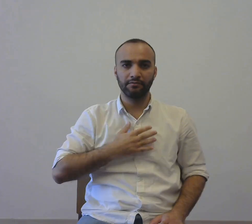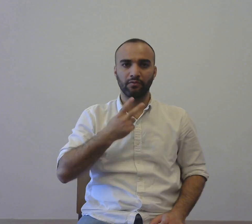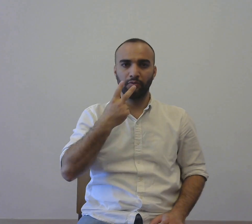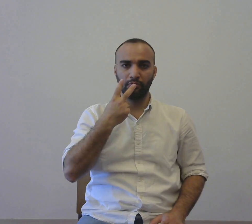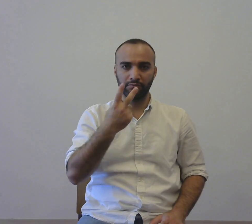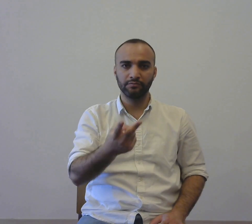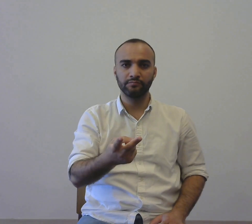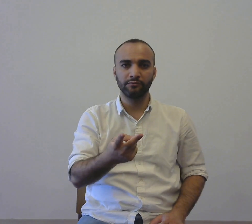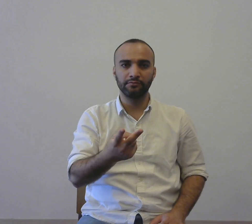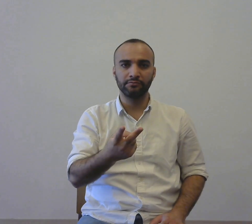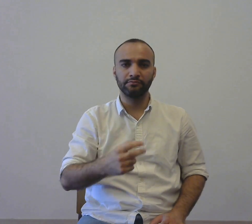görmək